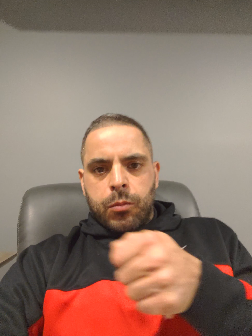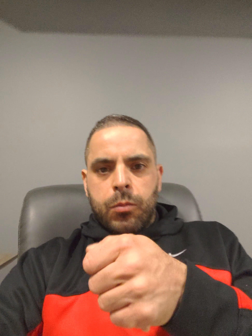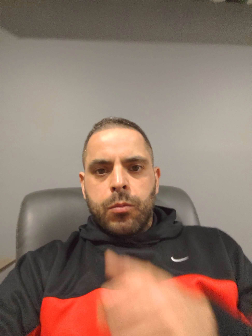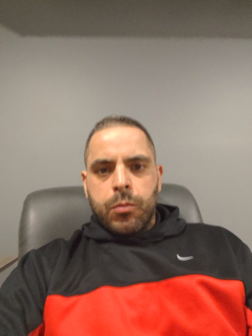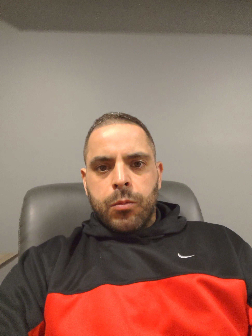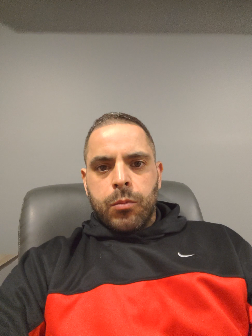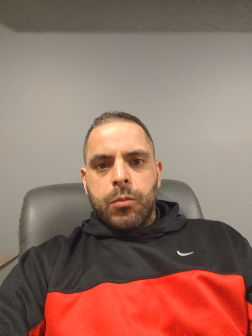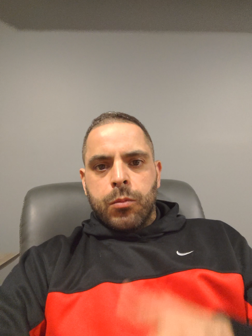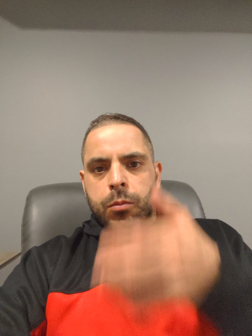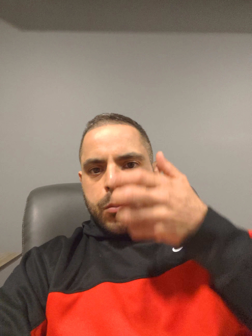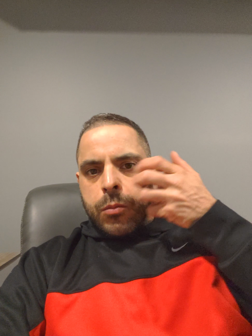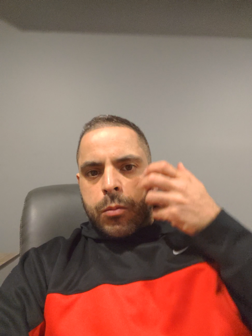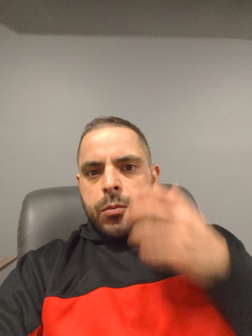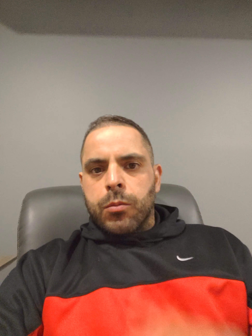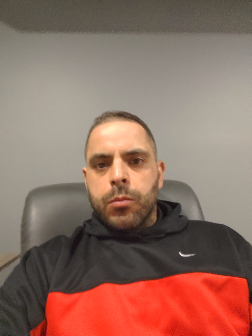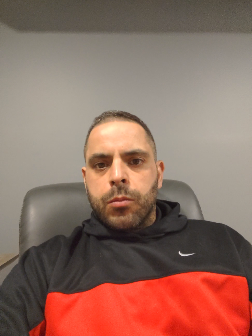tiger